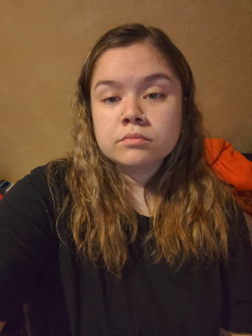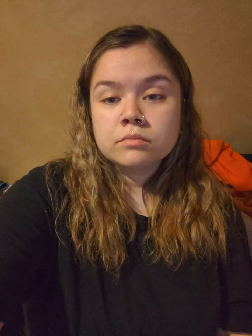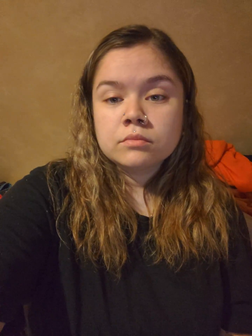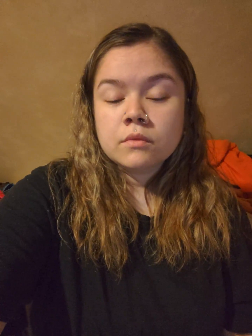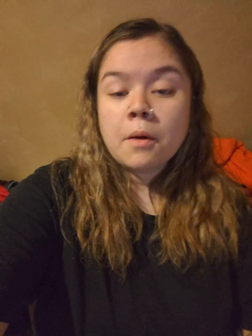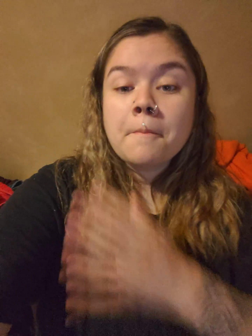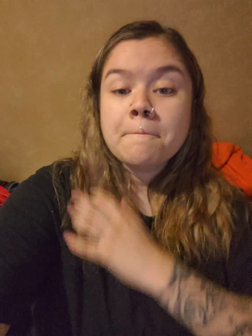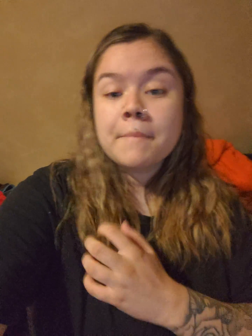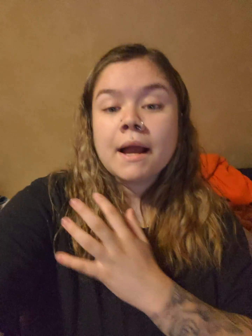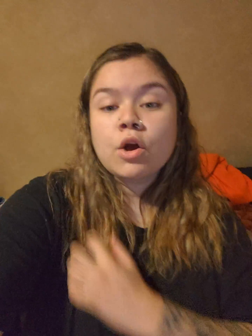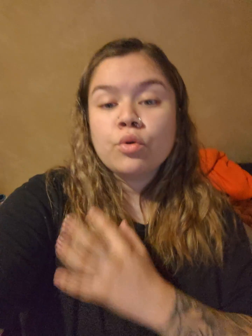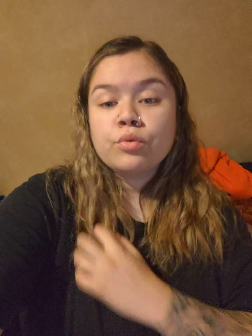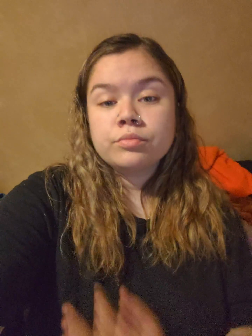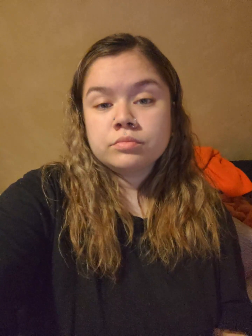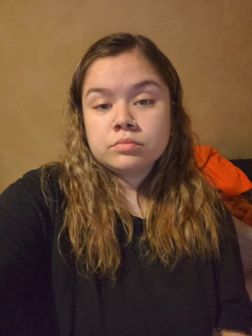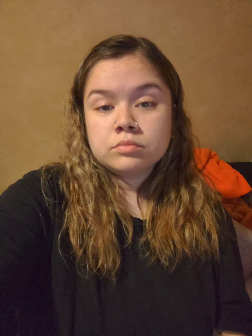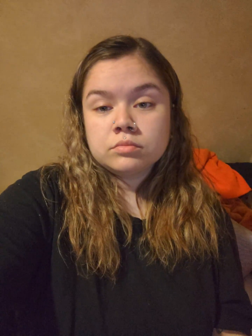bear